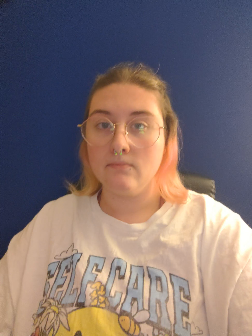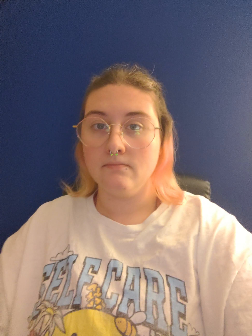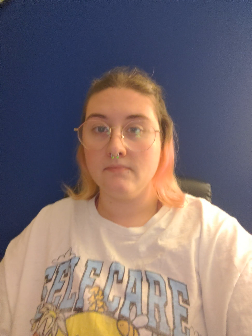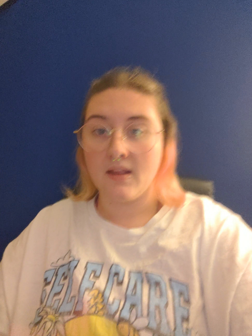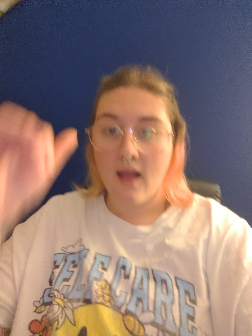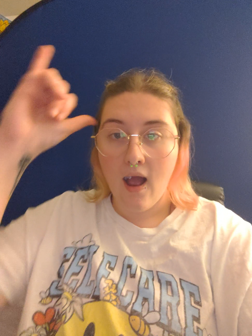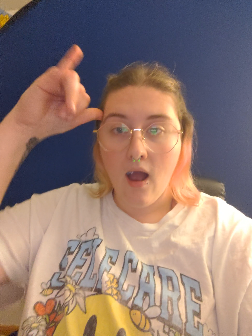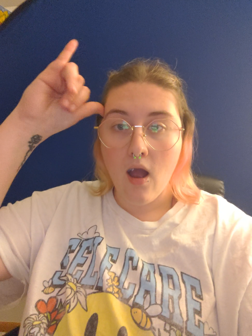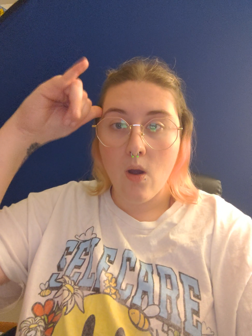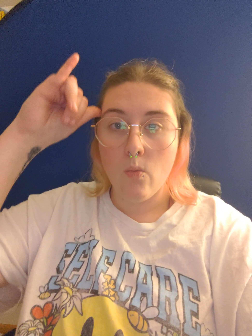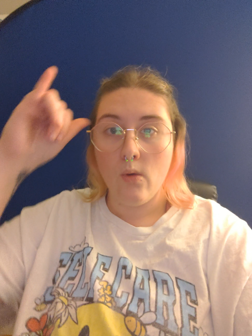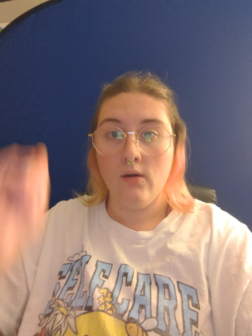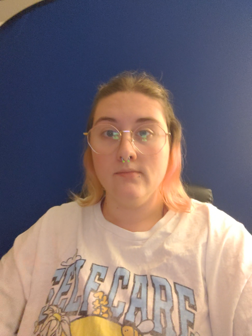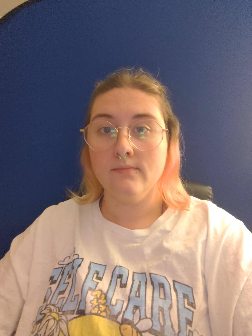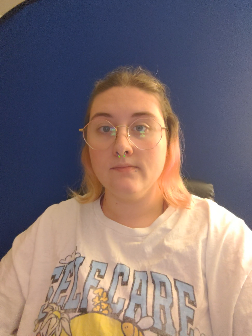cow